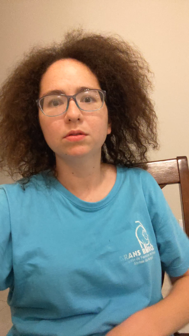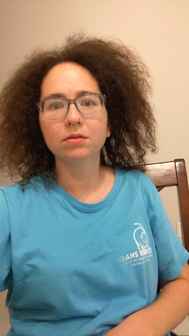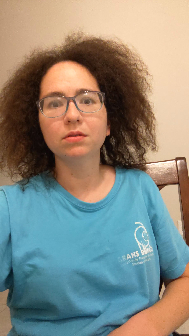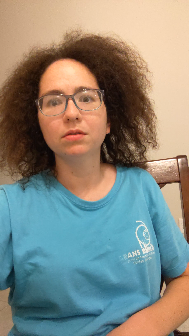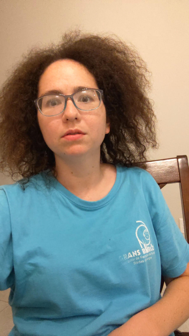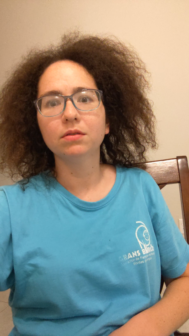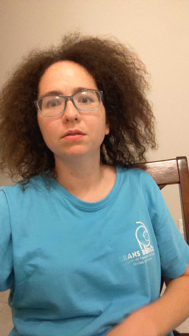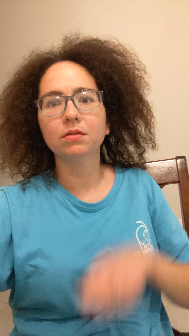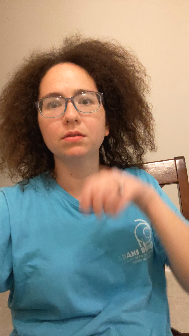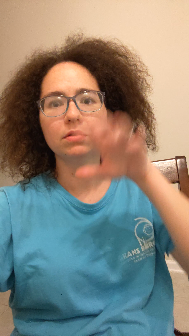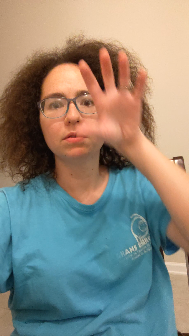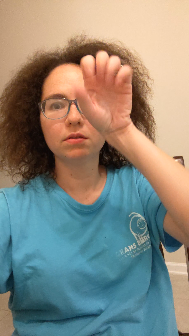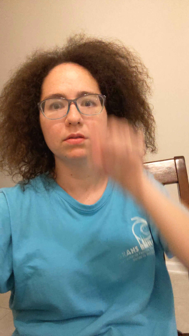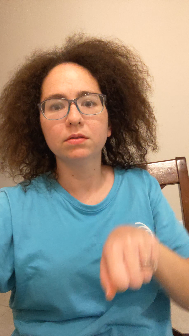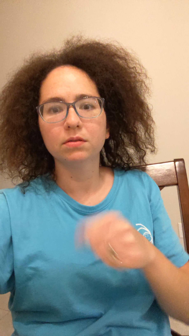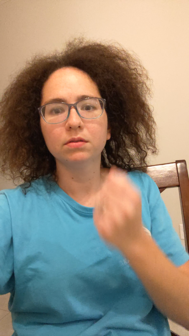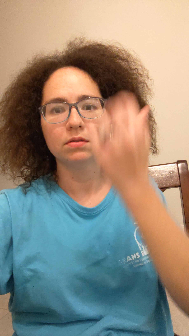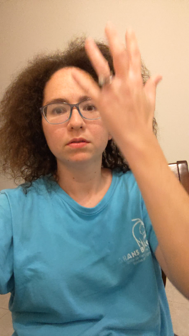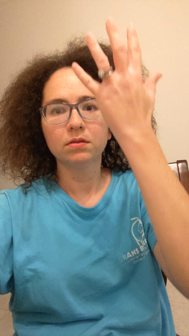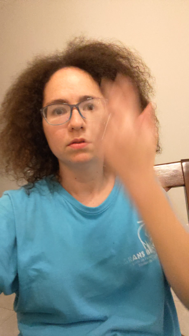gloves